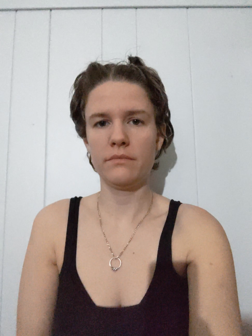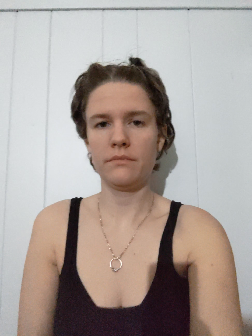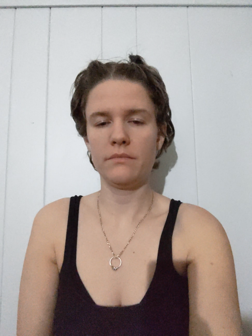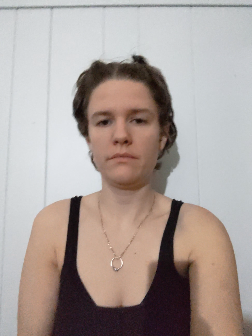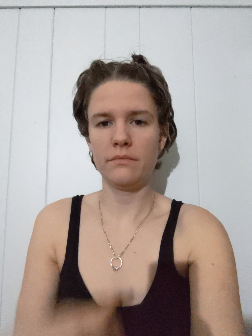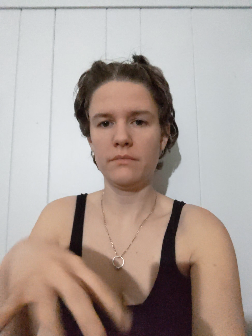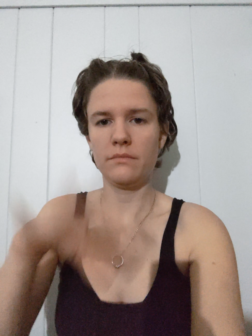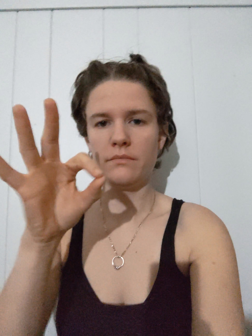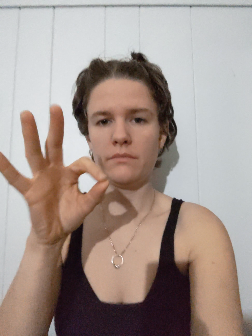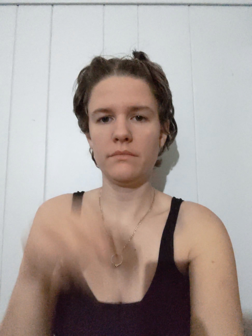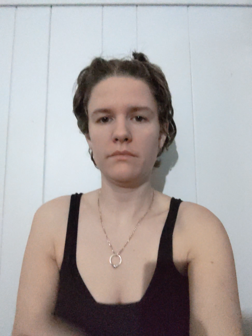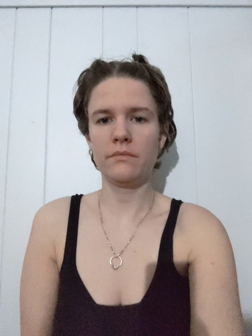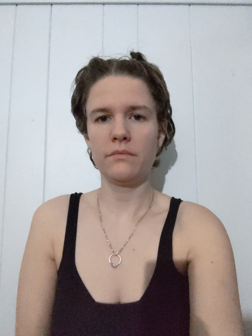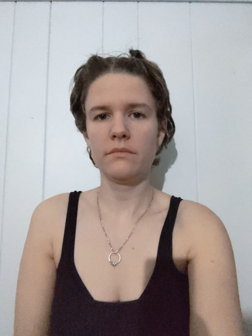find